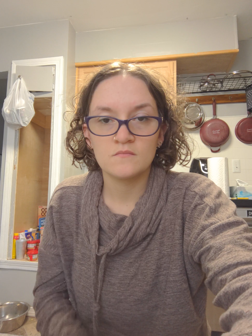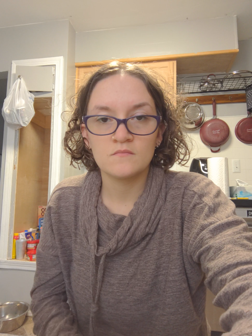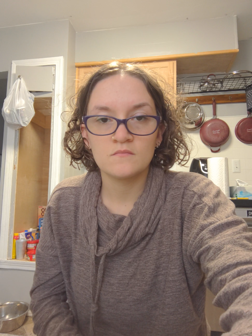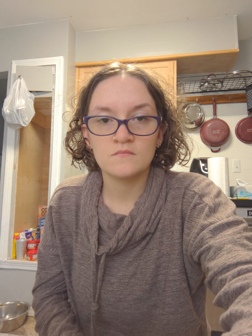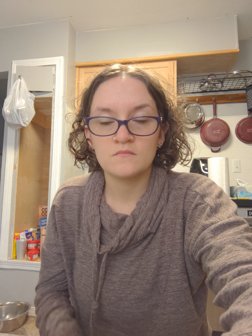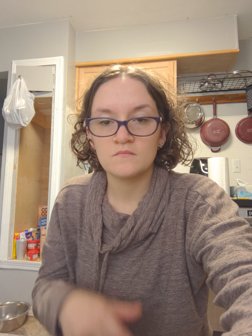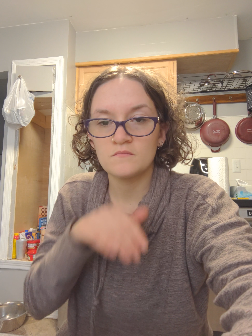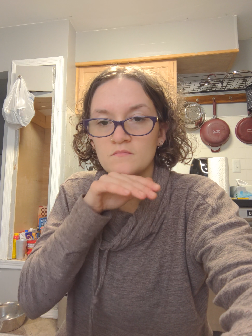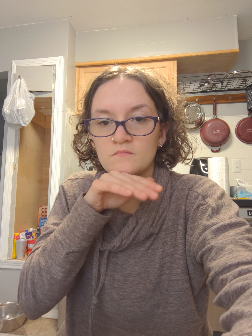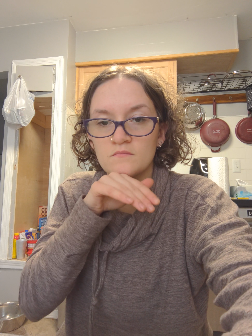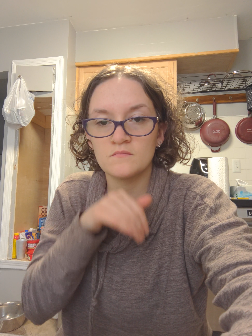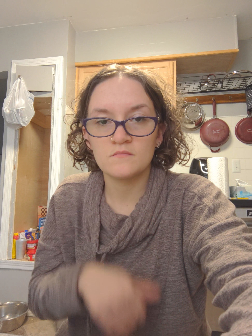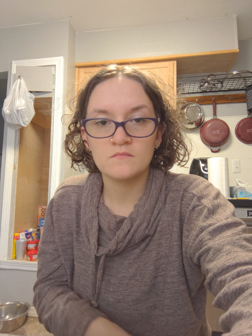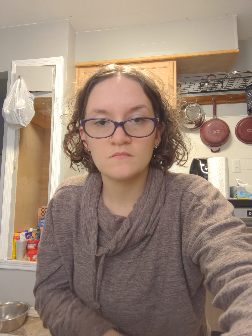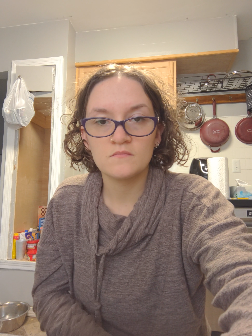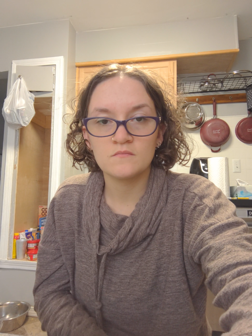pig